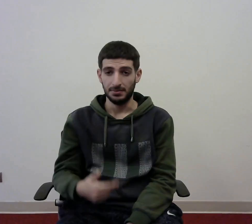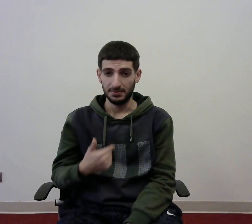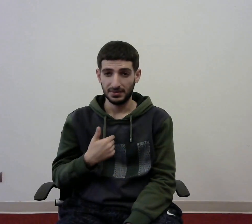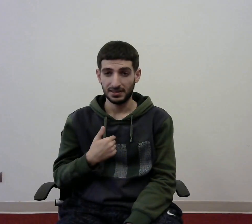mən